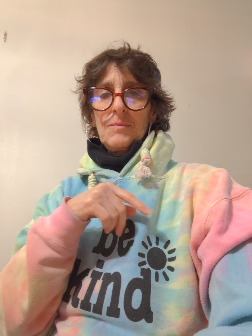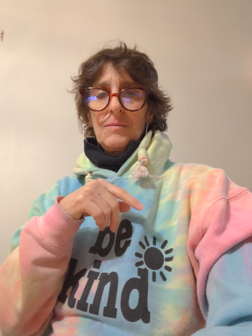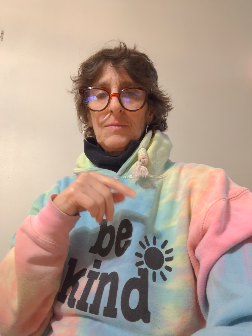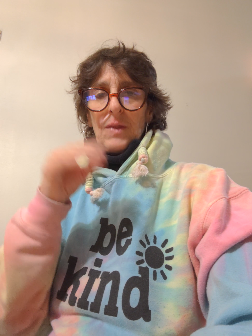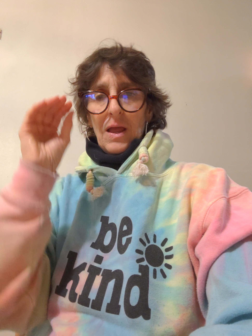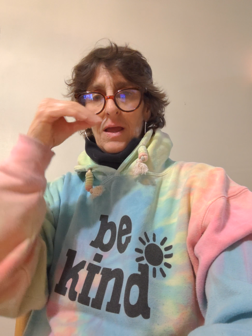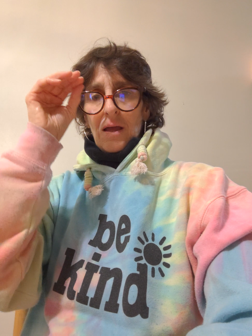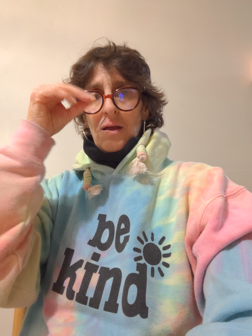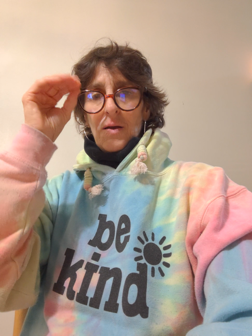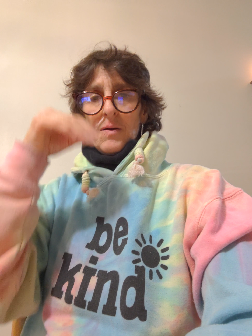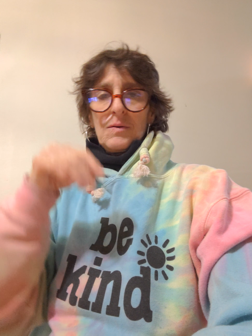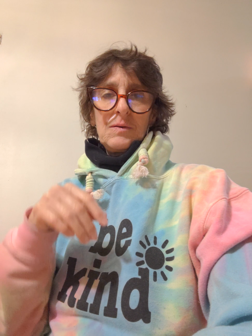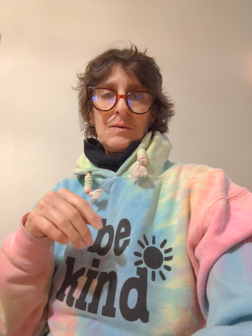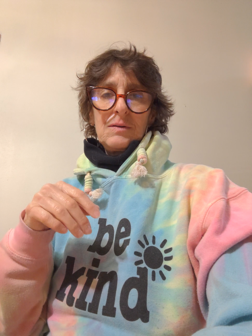owl